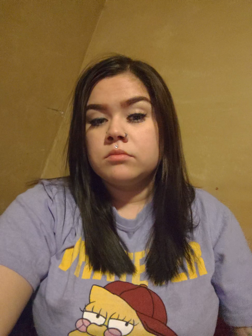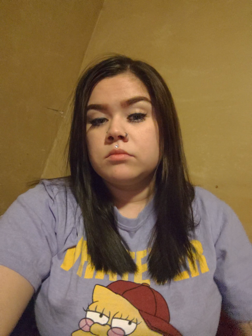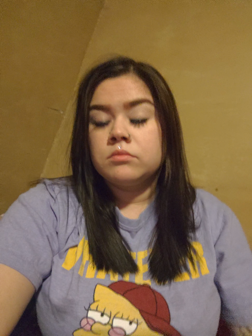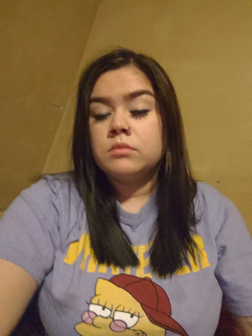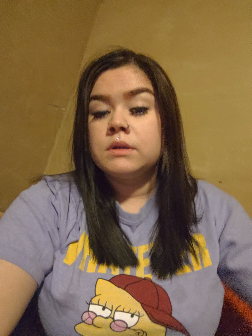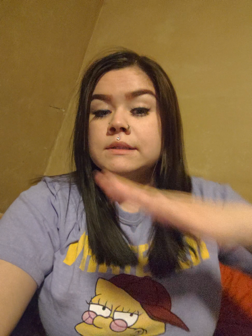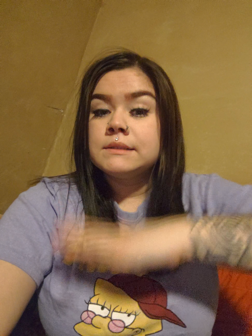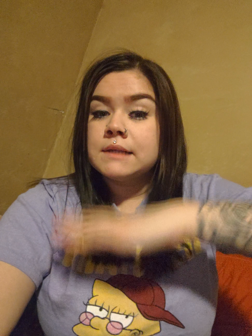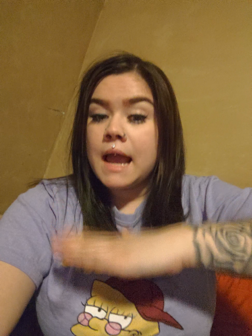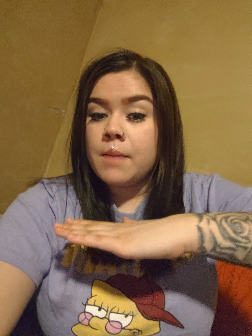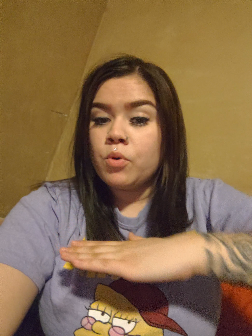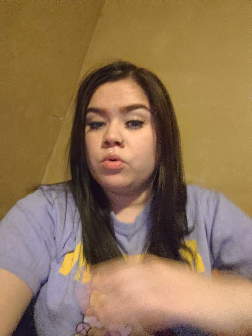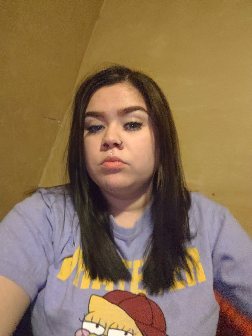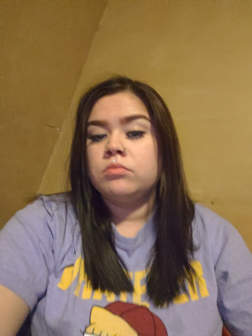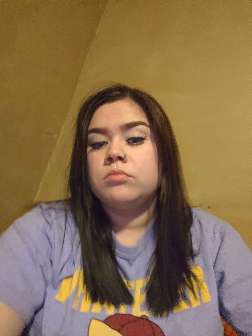table